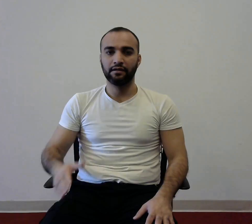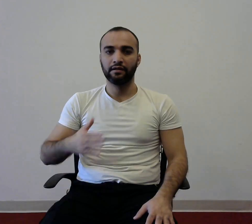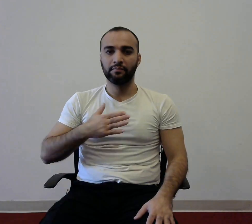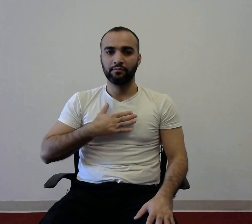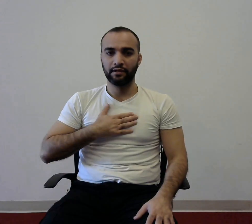mən